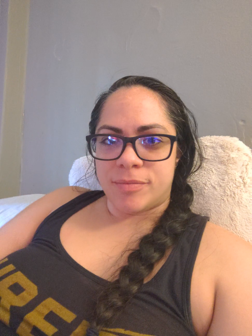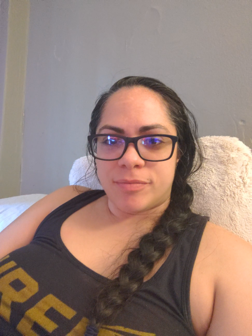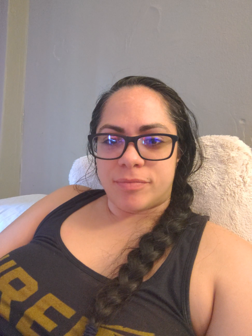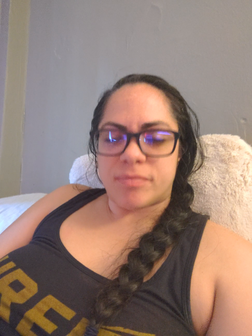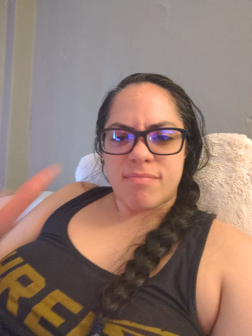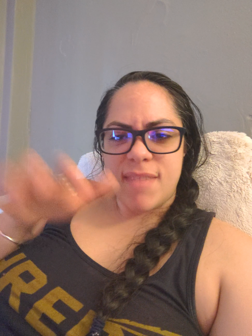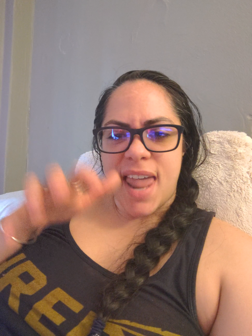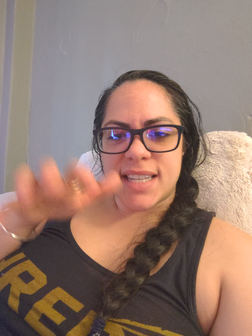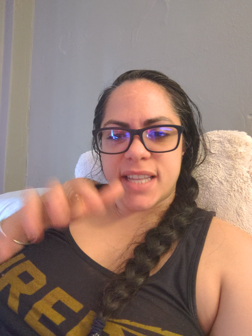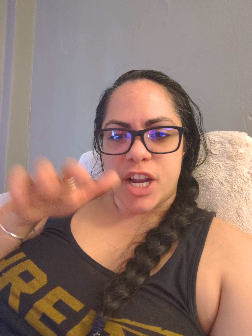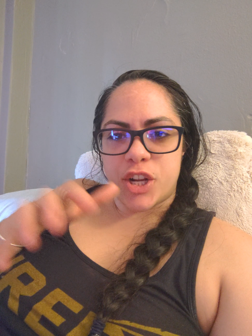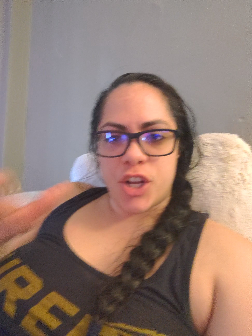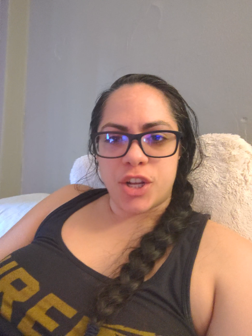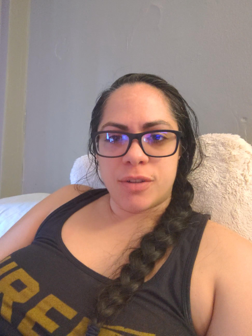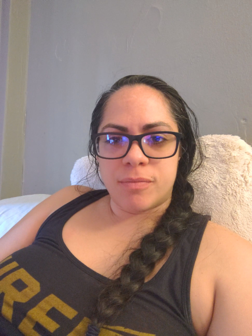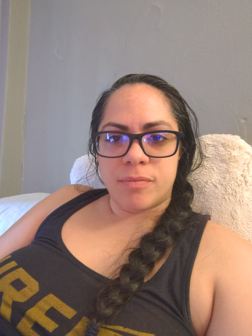alligator